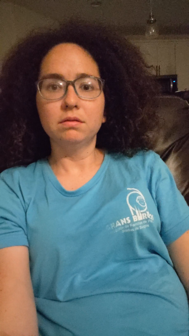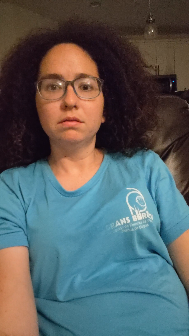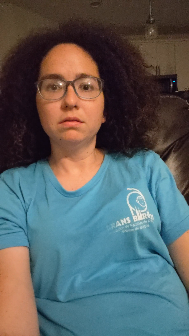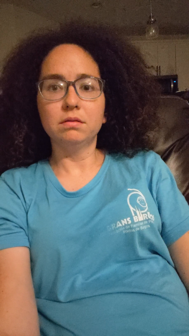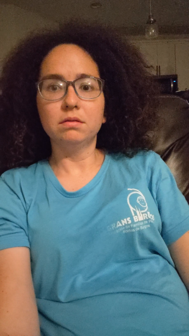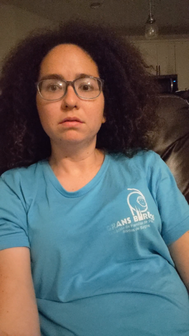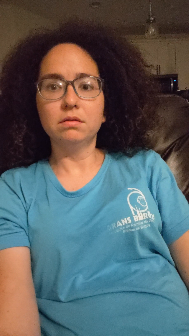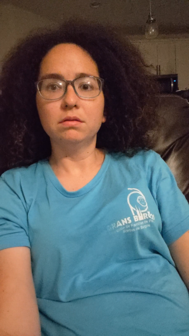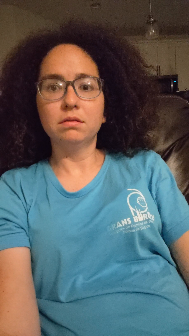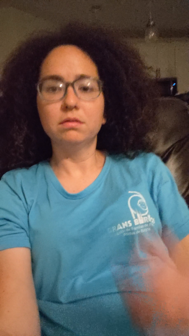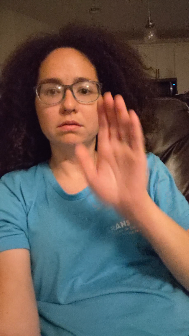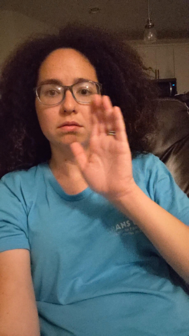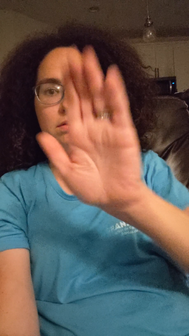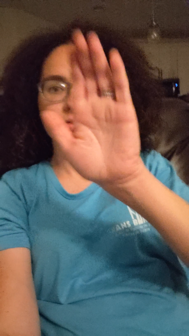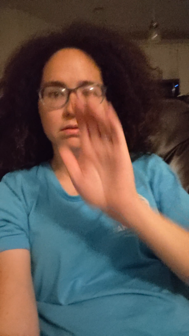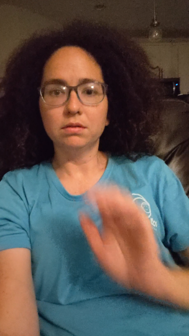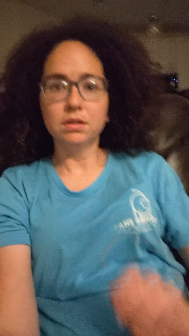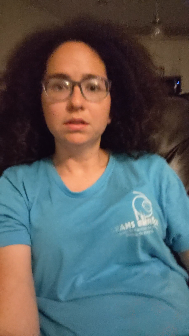push